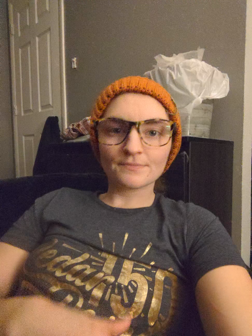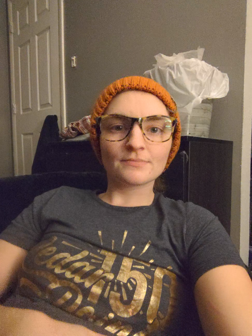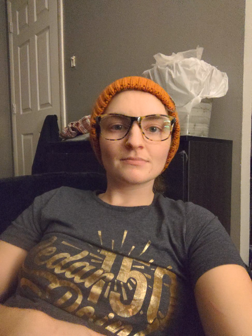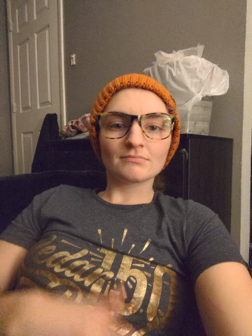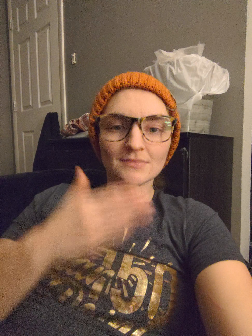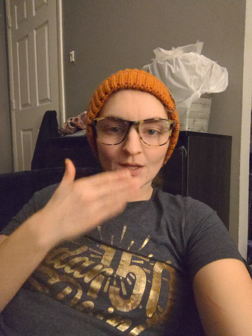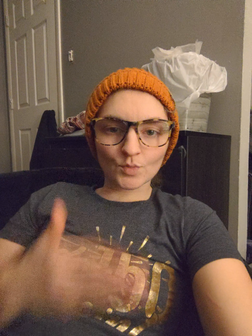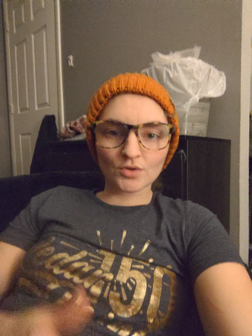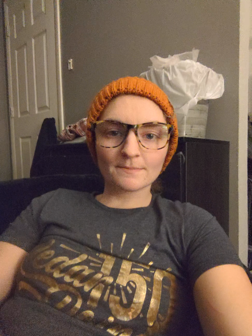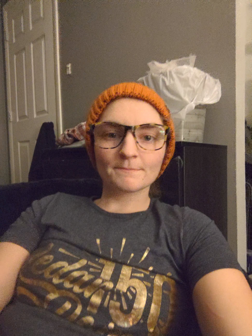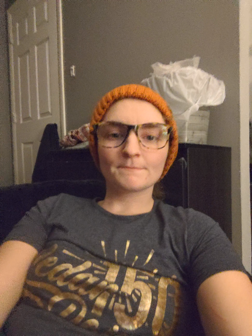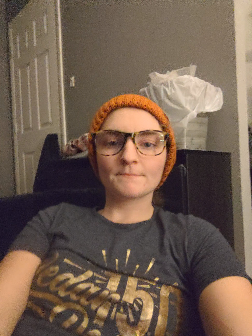thank you